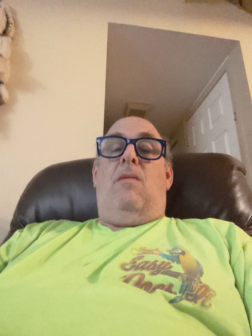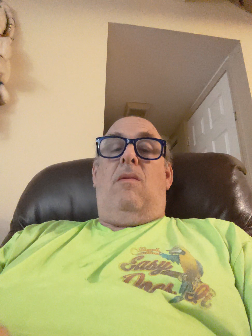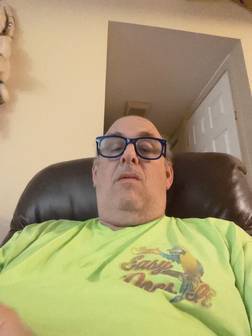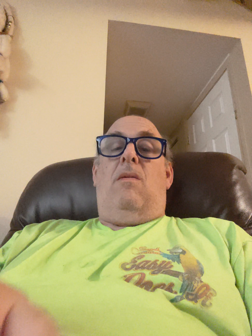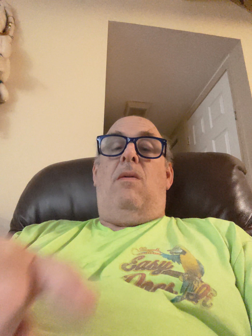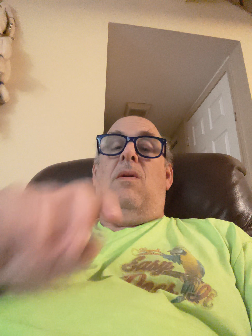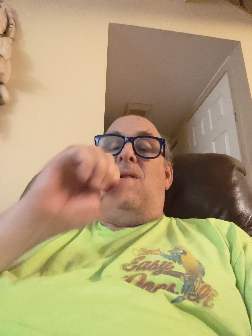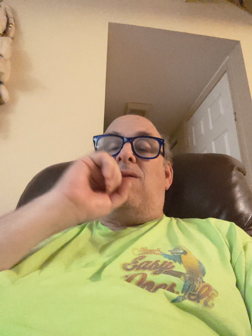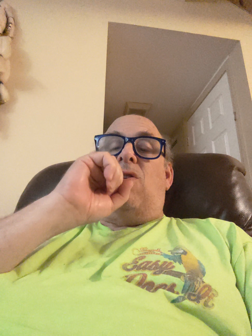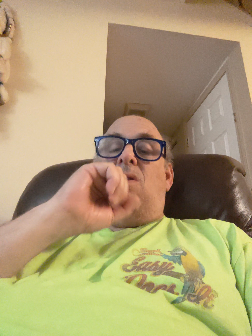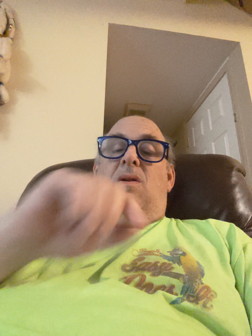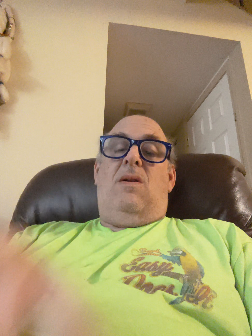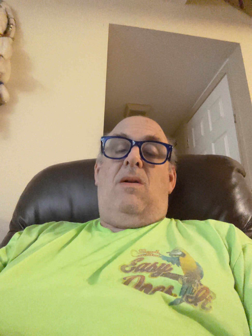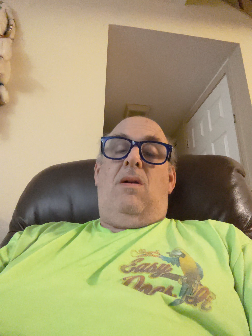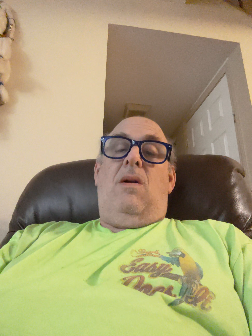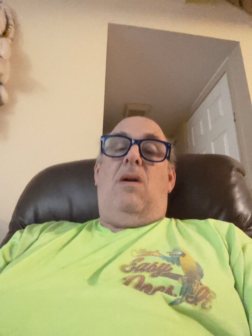snack